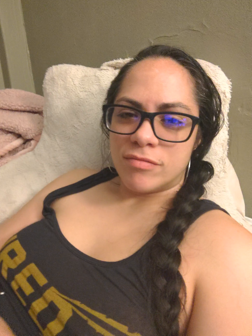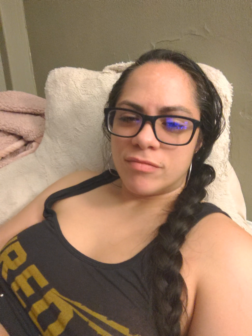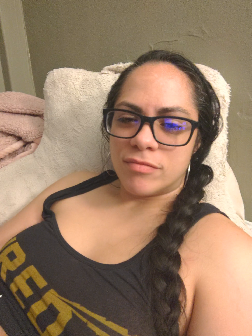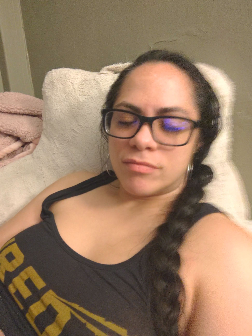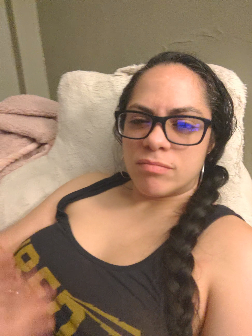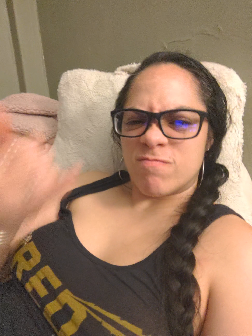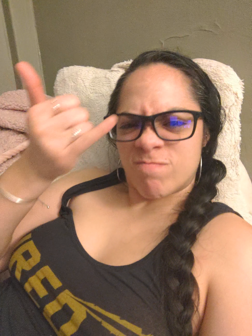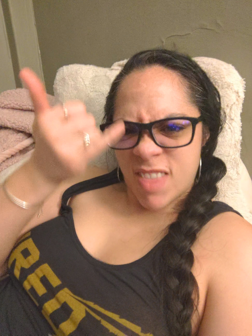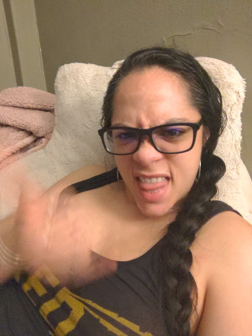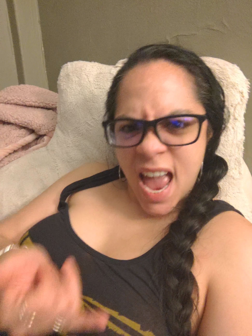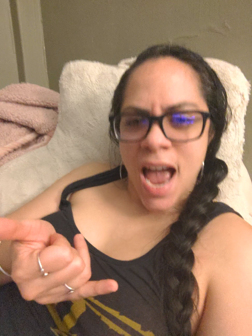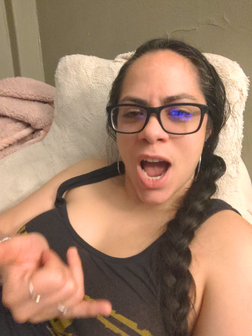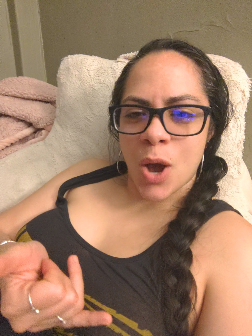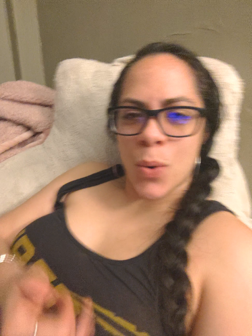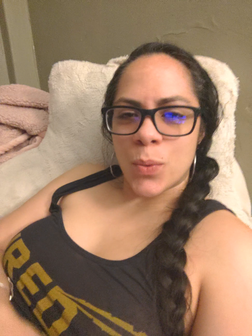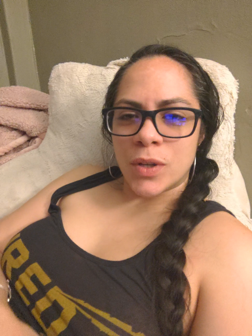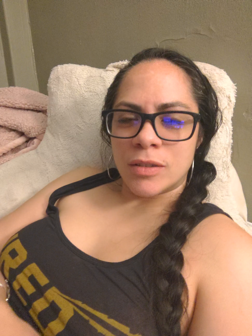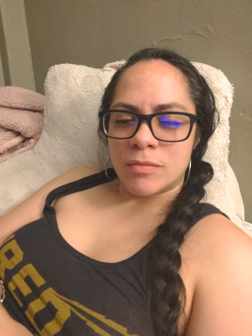now